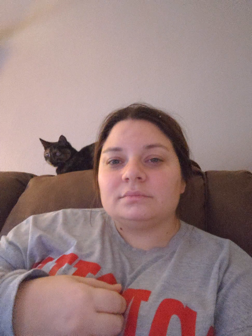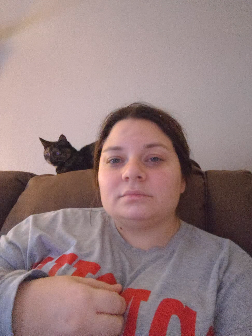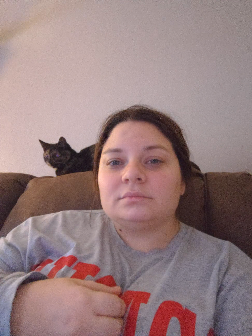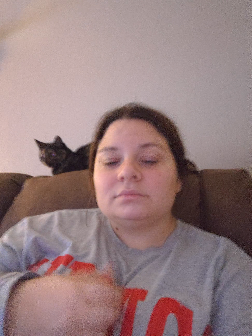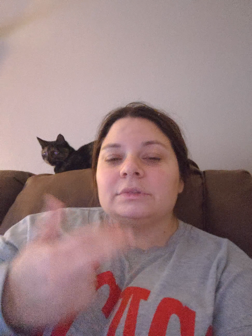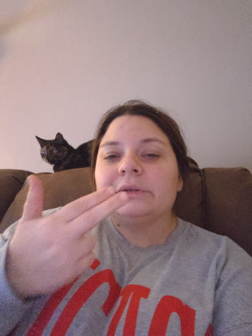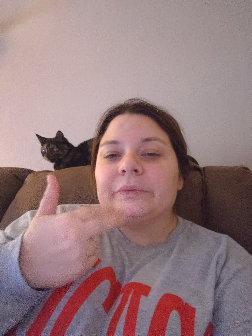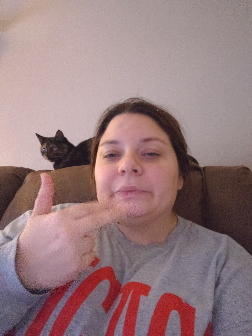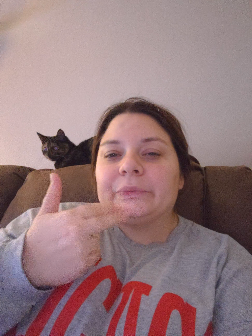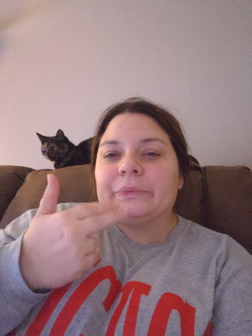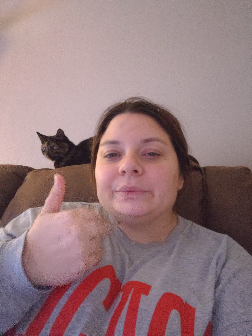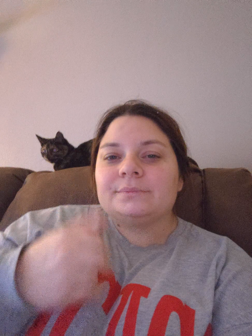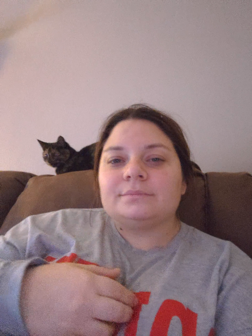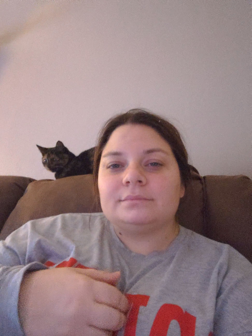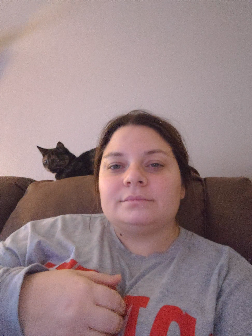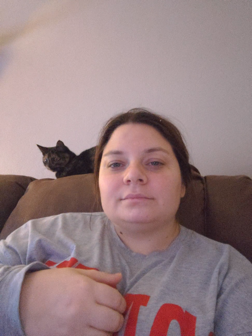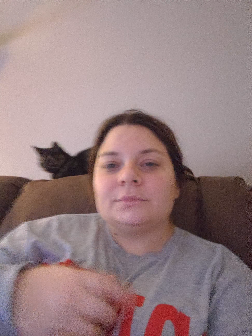cute